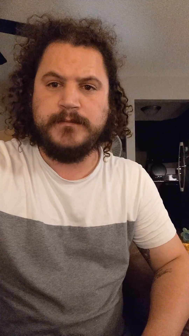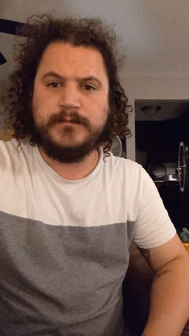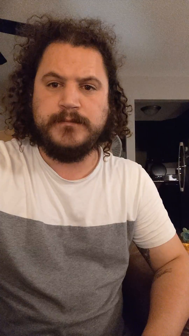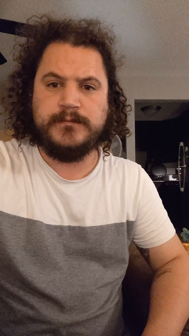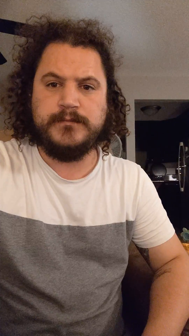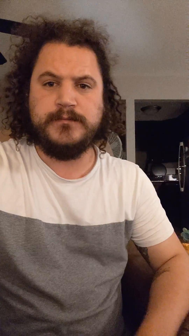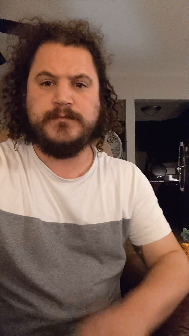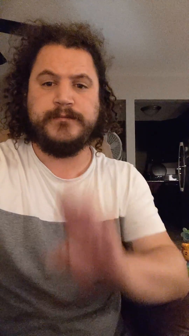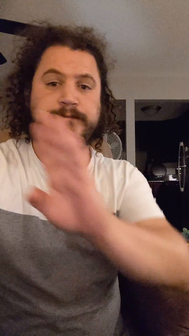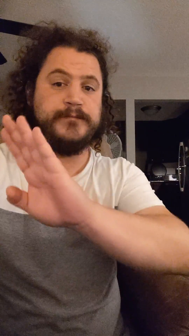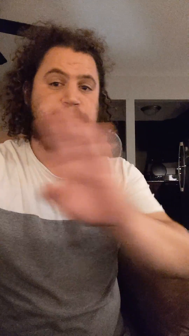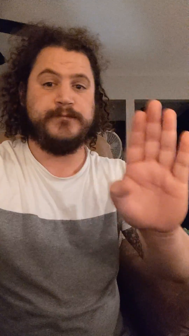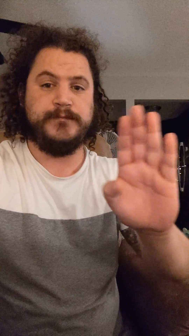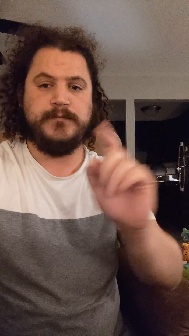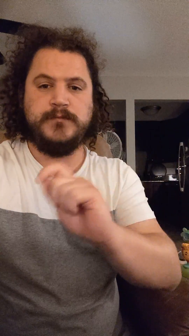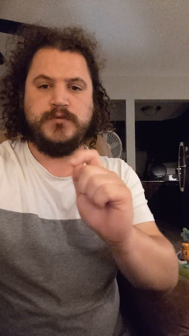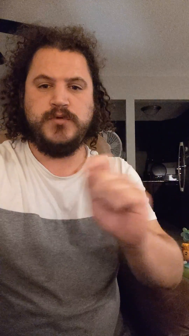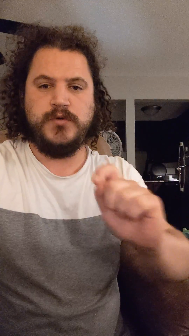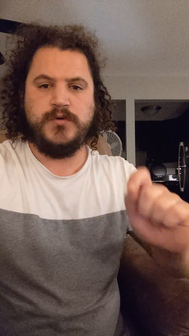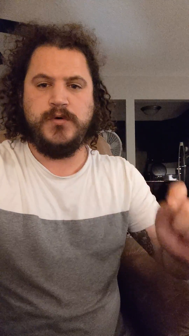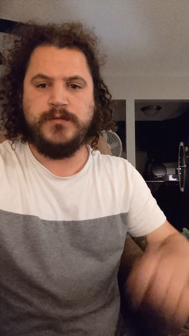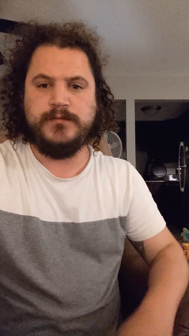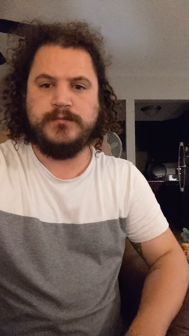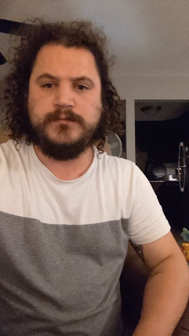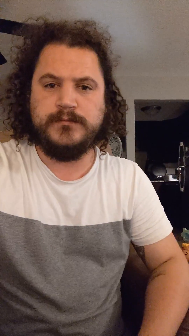chalk